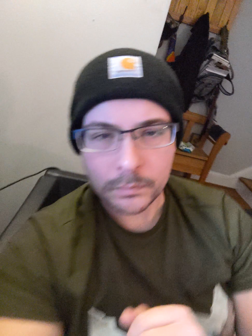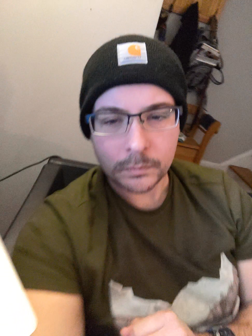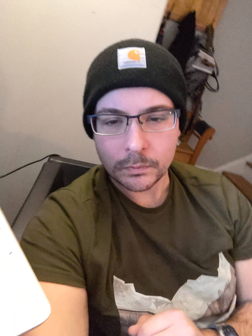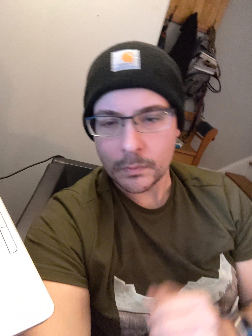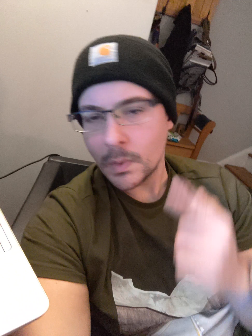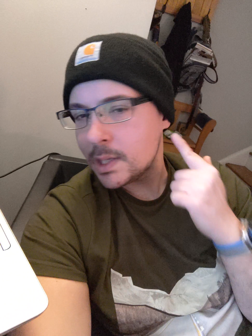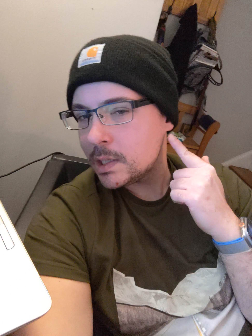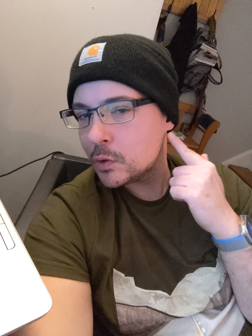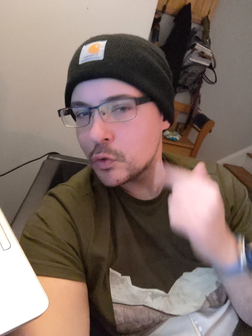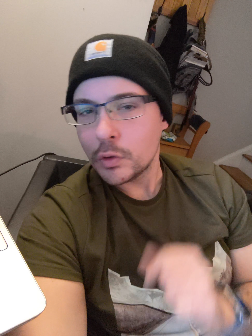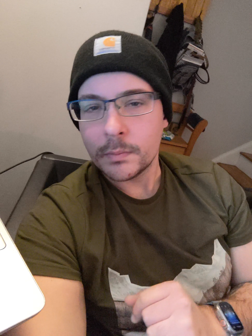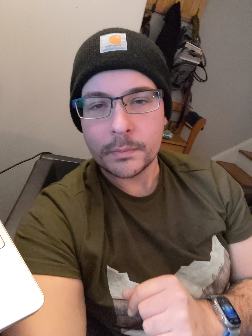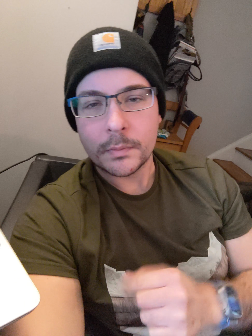ear